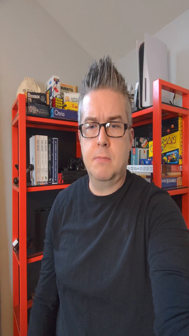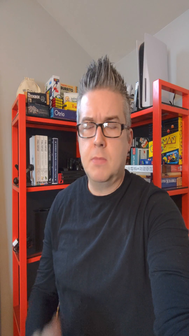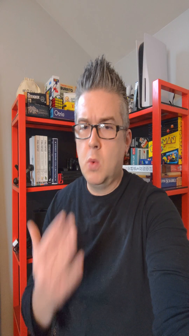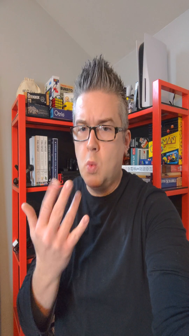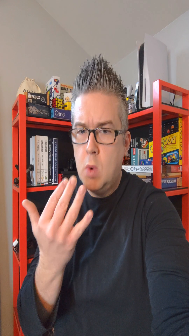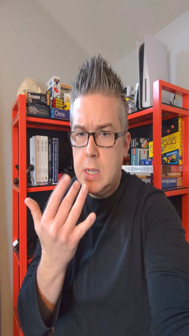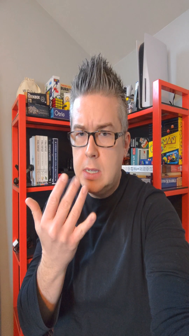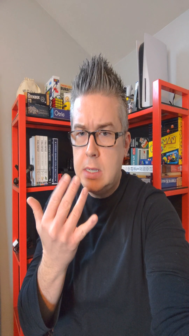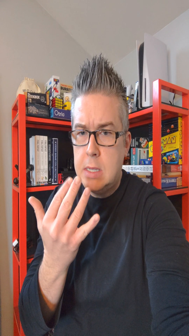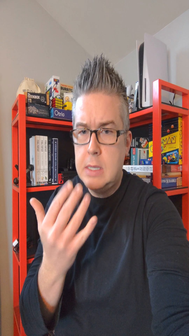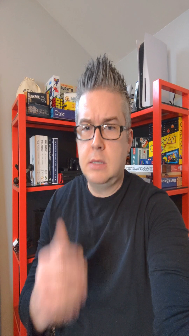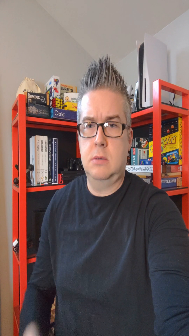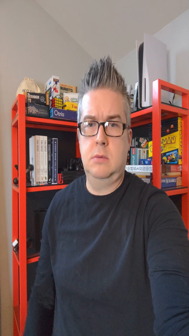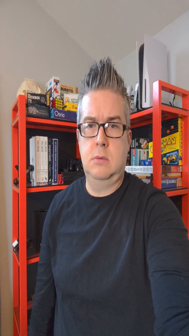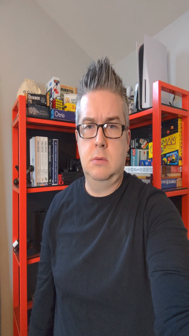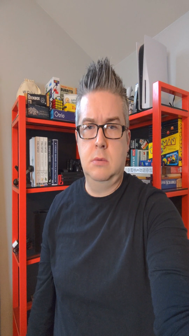wait